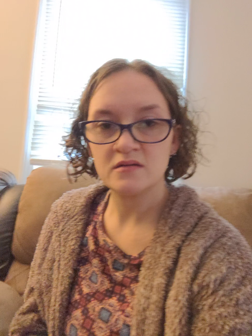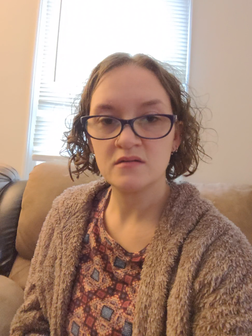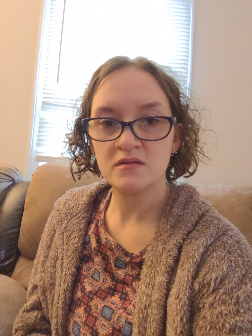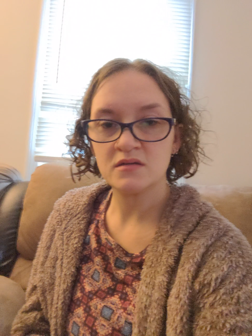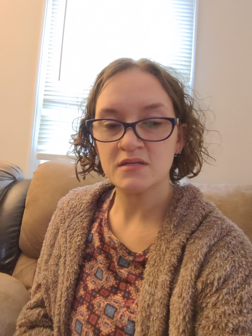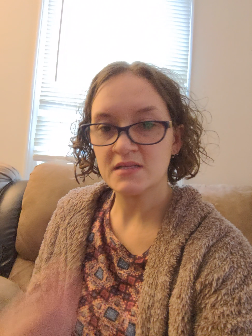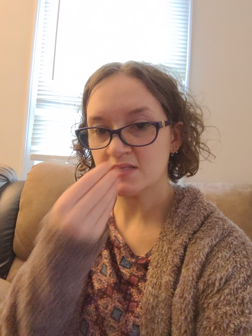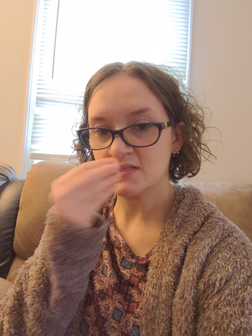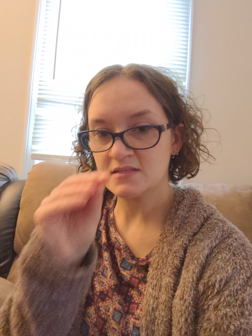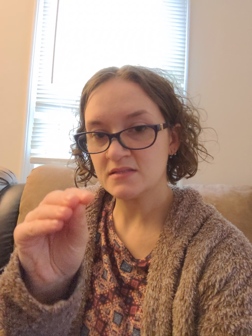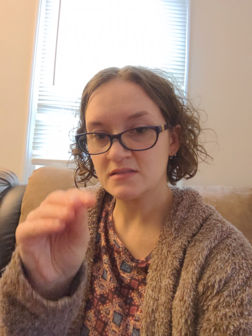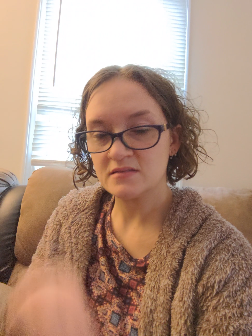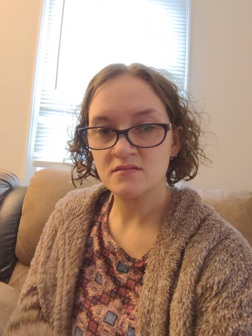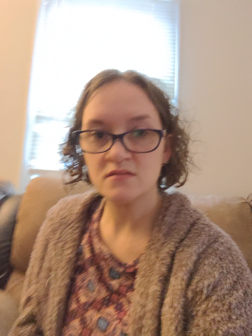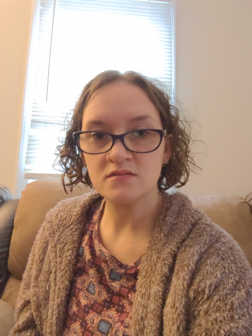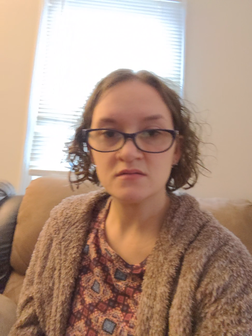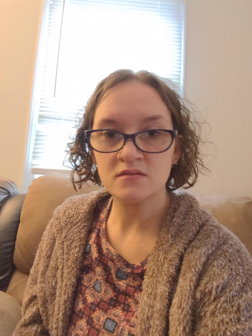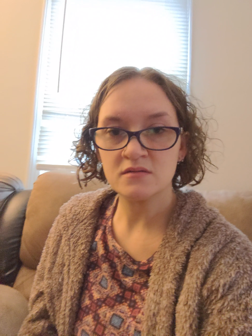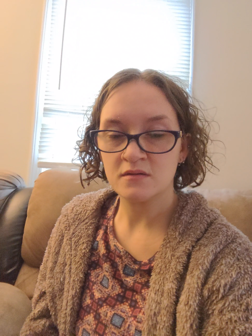kiss